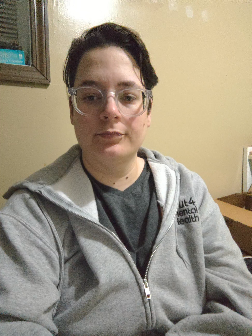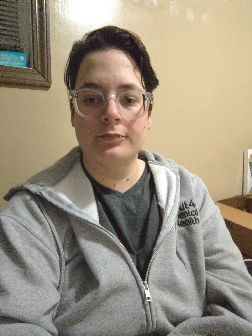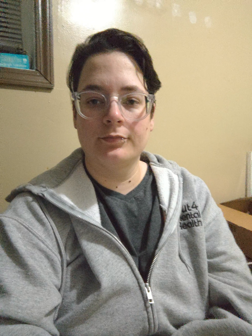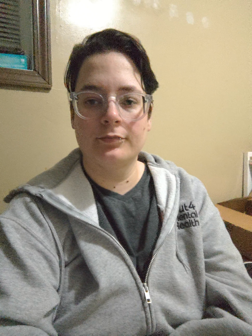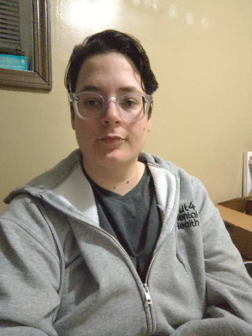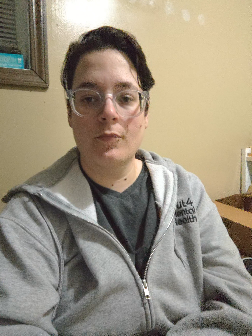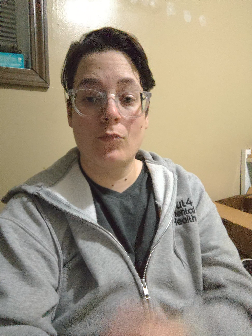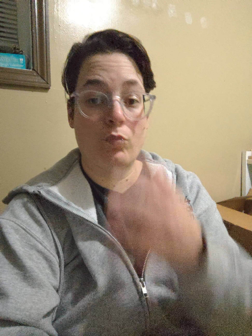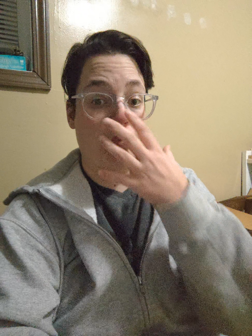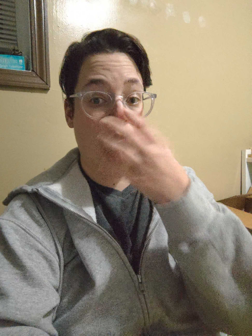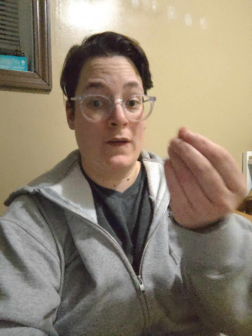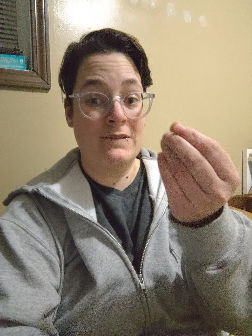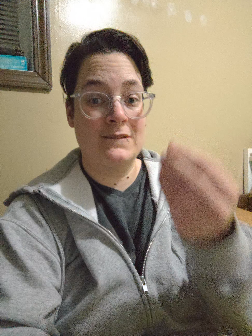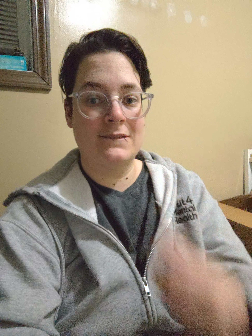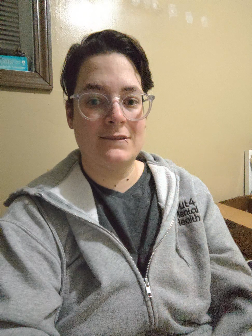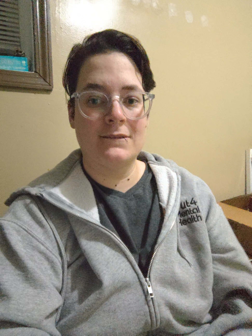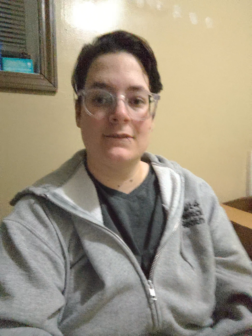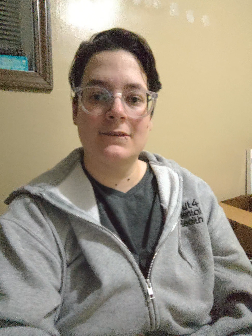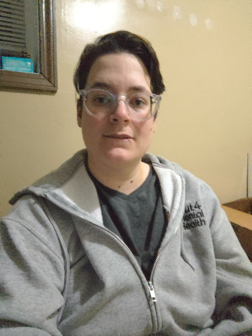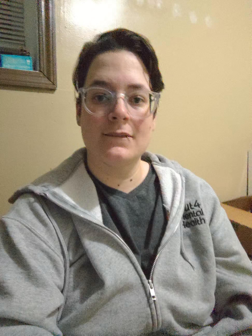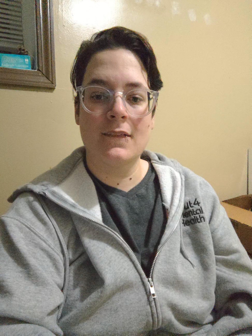wolf